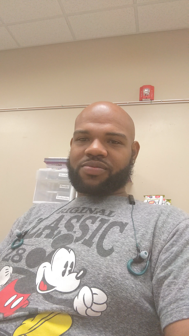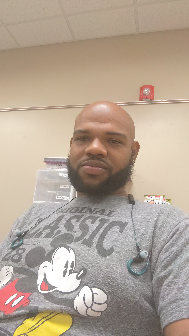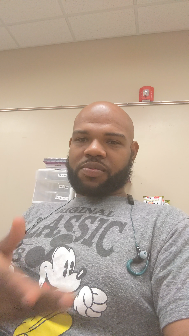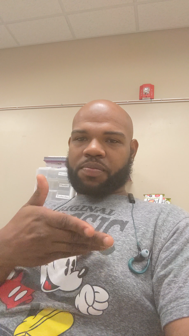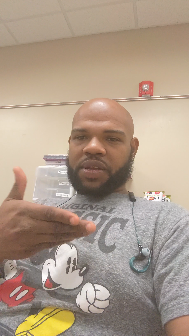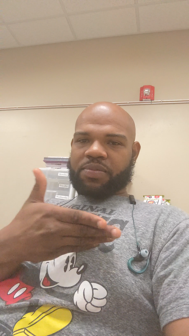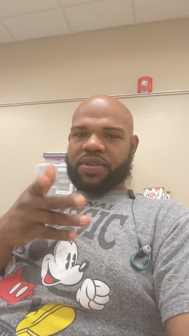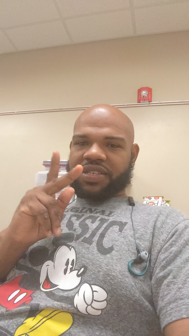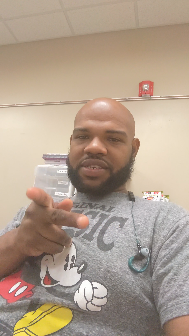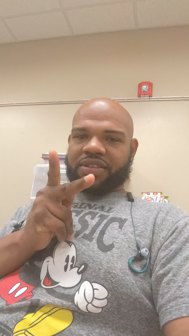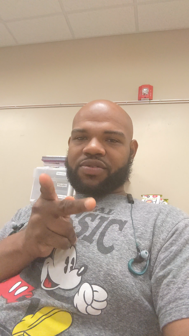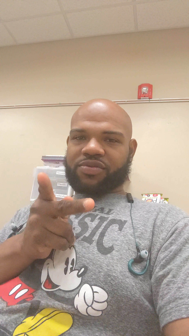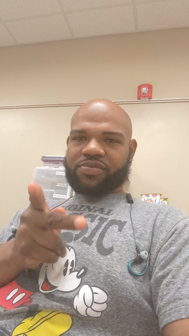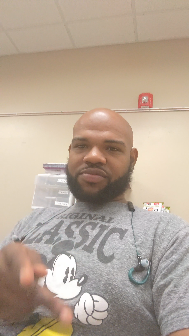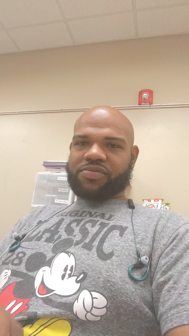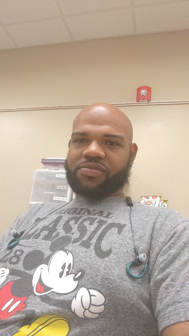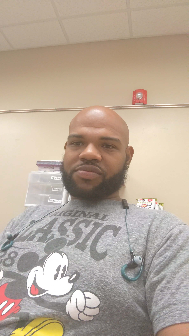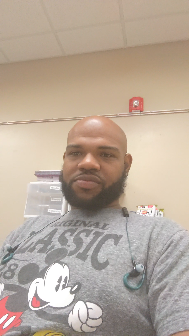babysitter